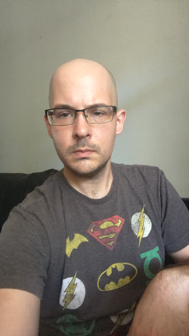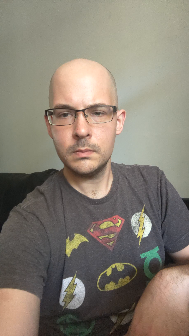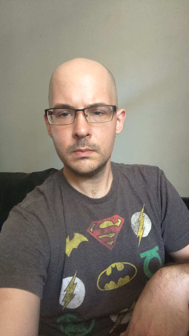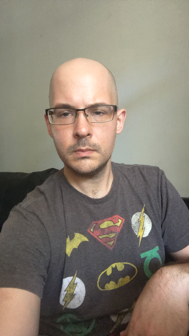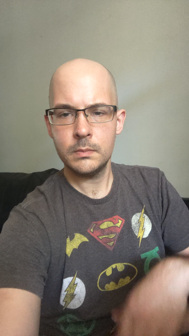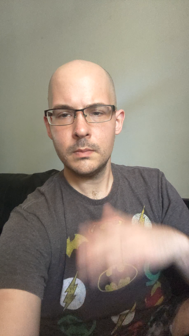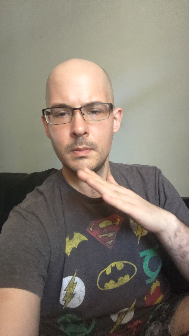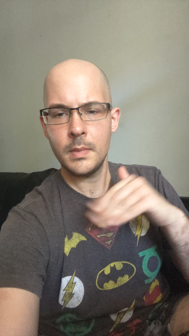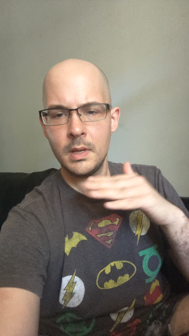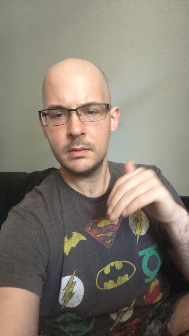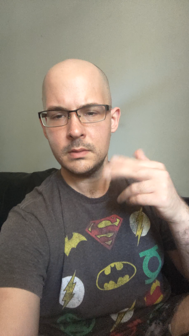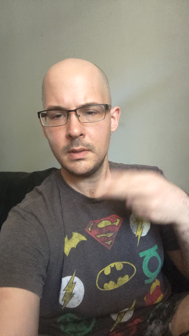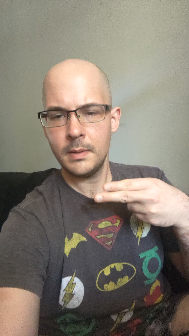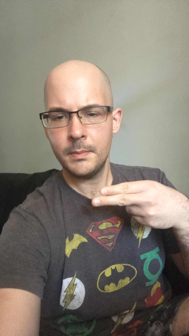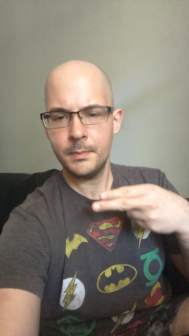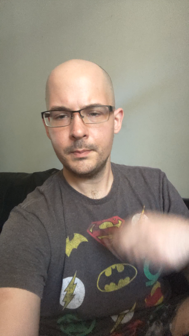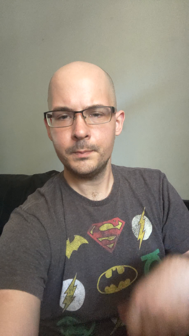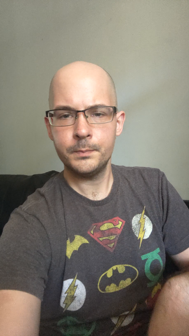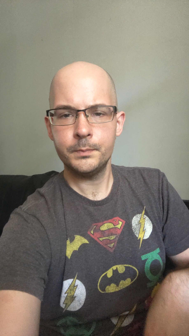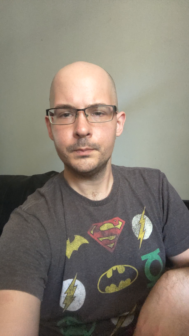pet's name